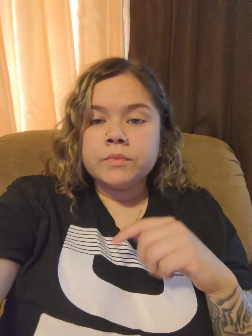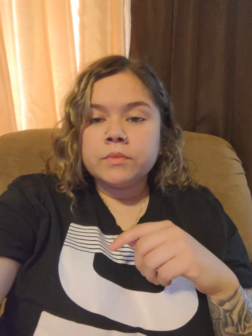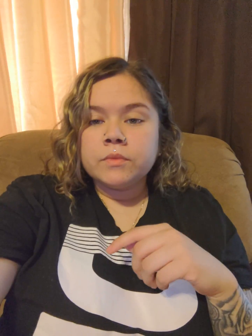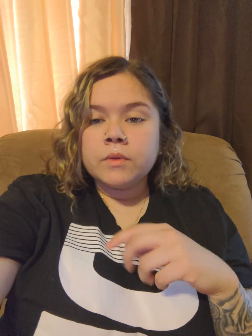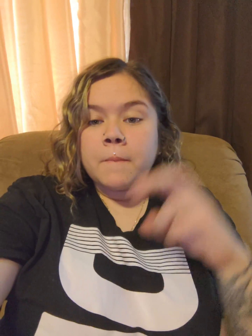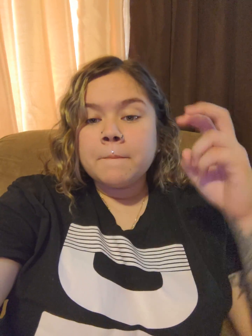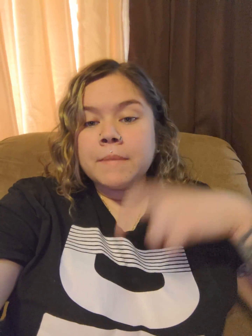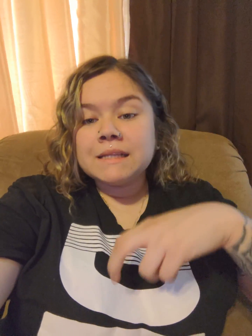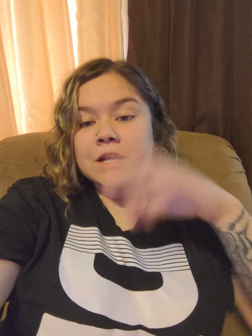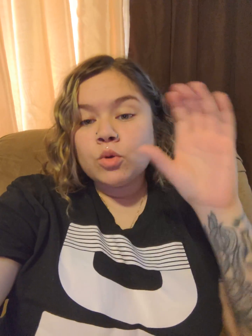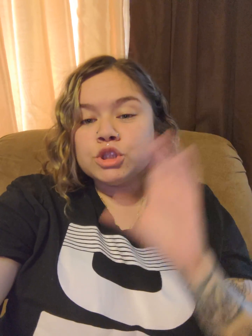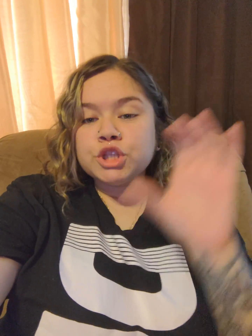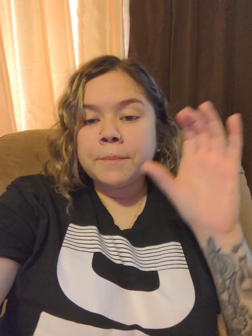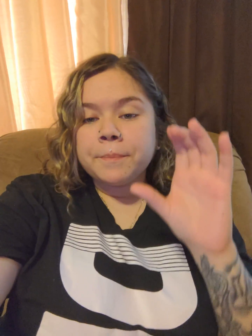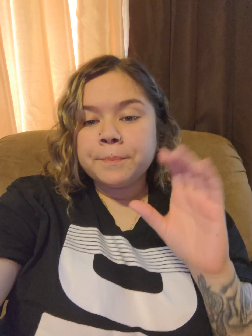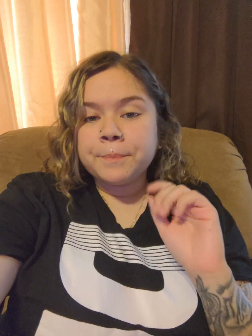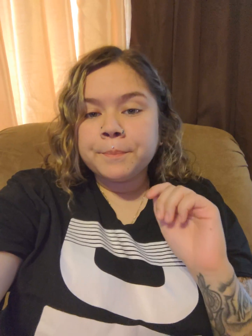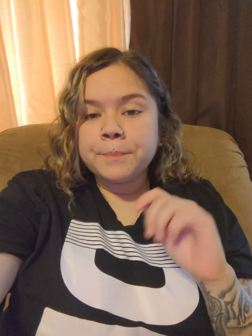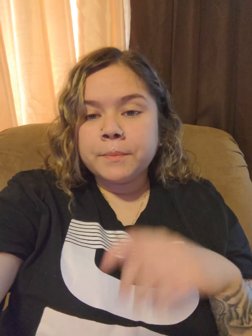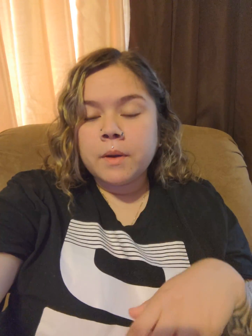potato chip